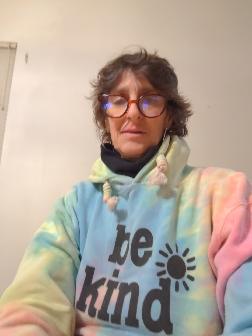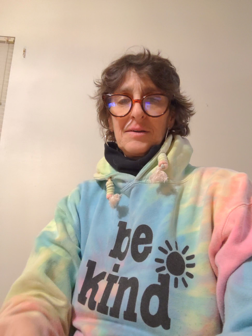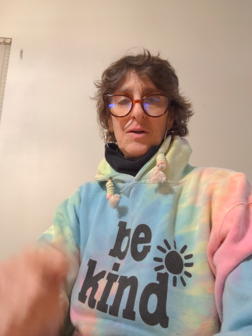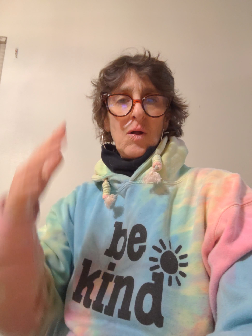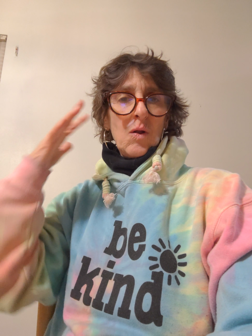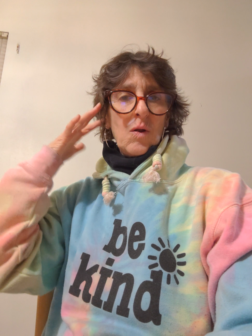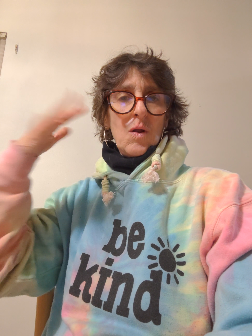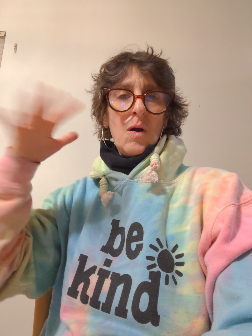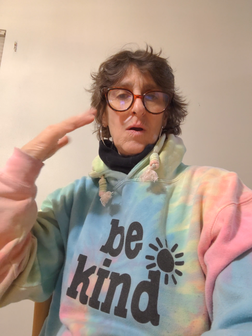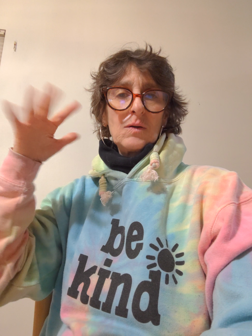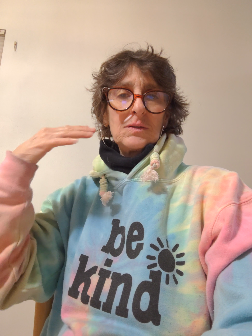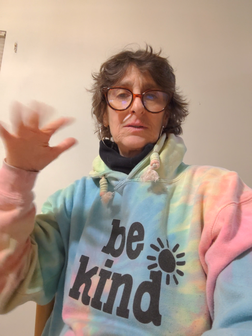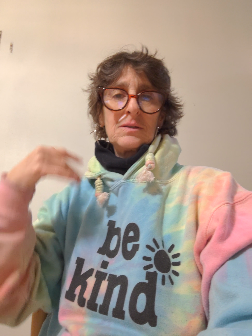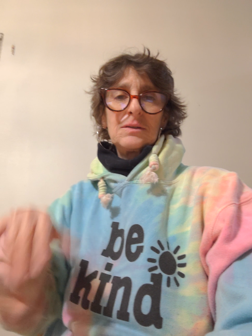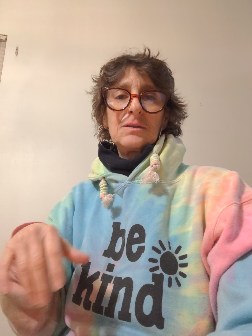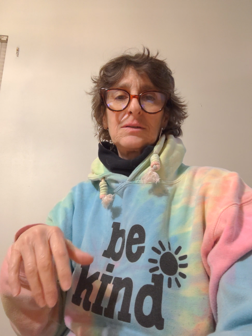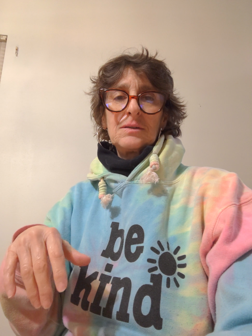noisy